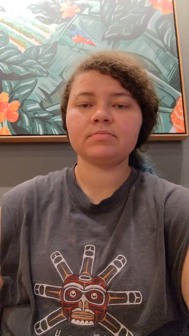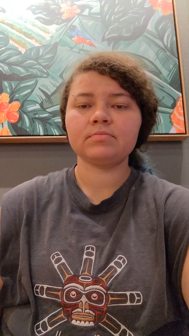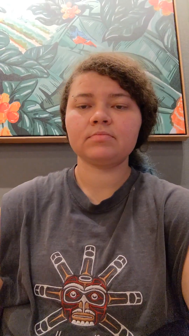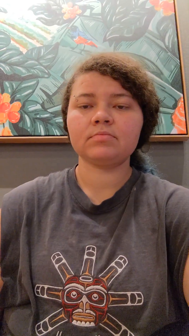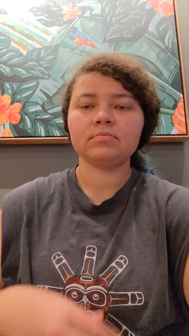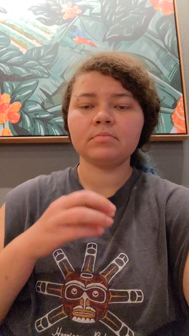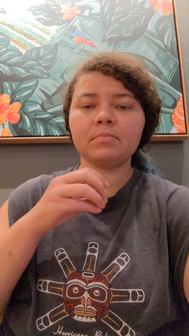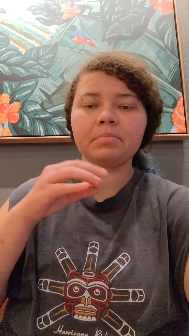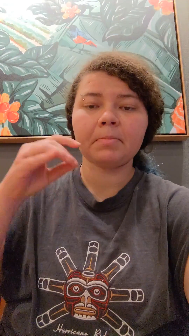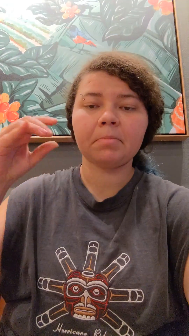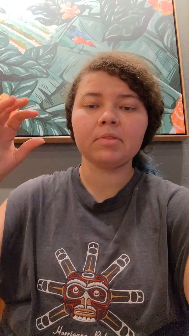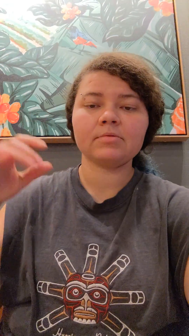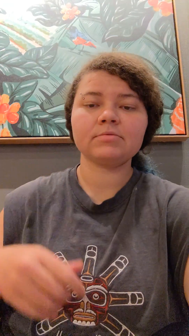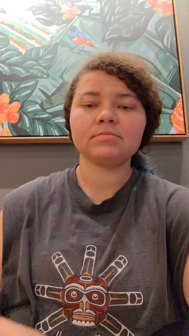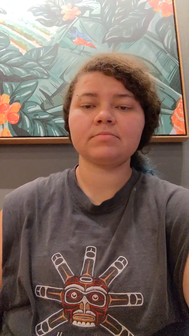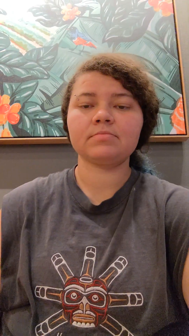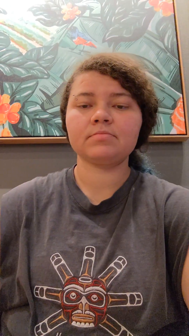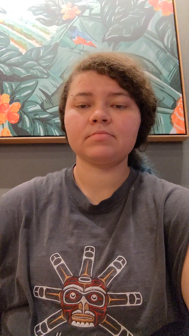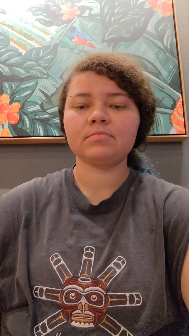bubbles